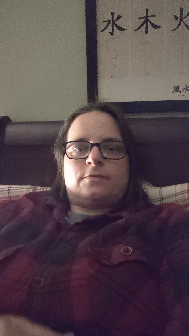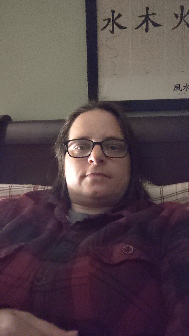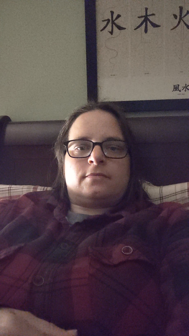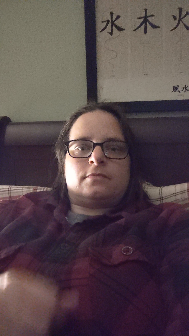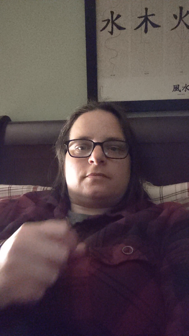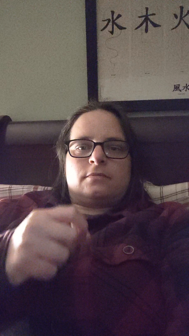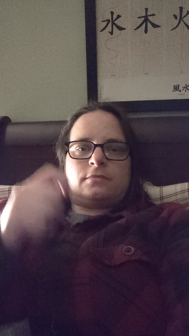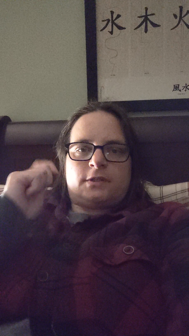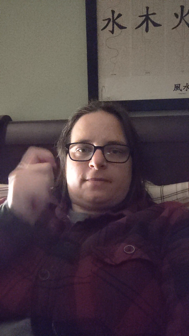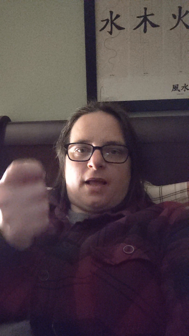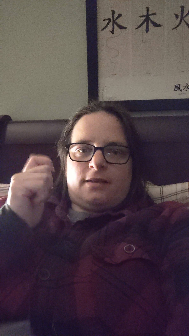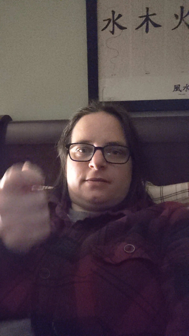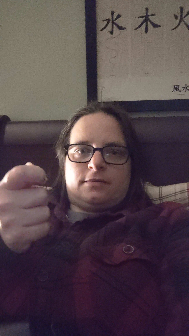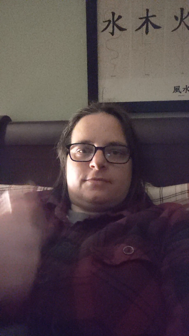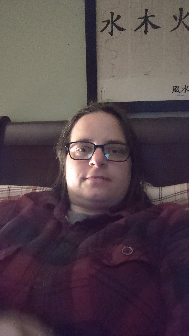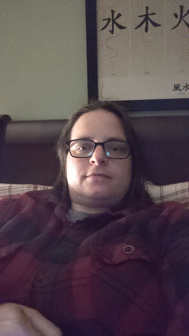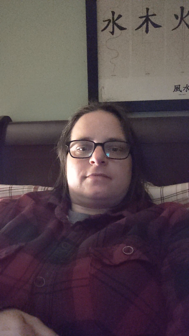bat